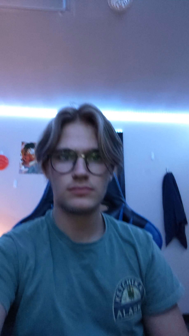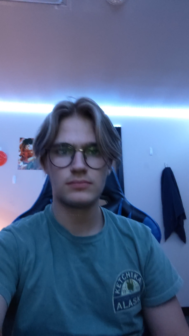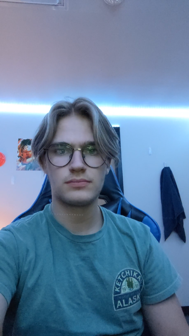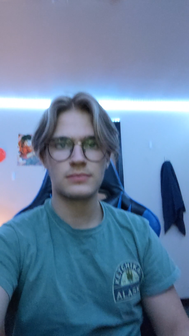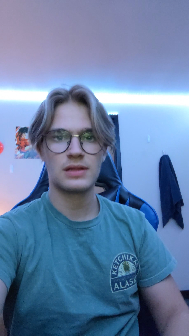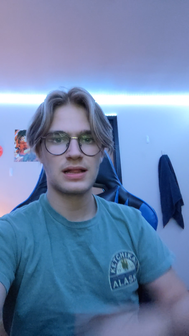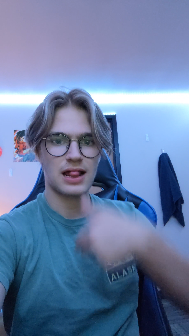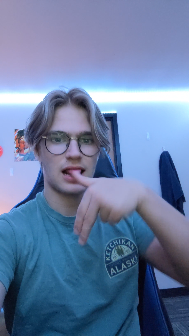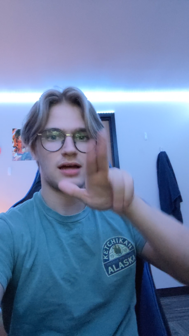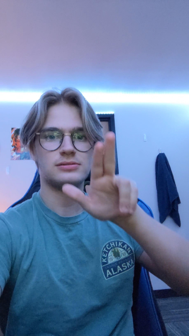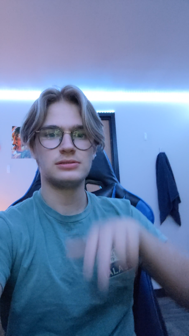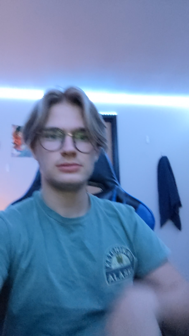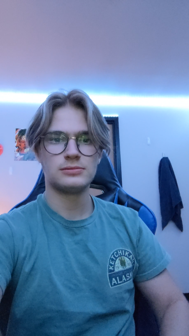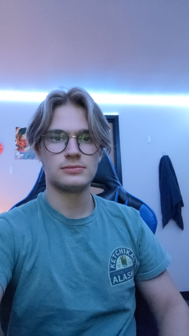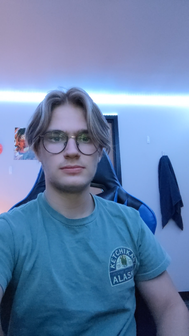lick